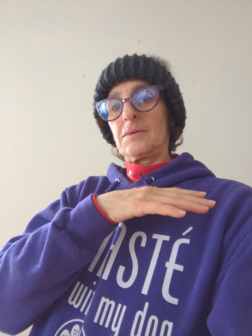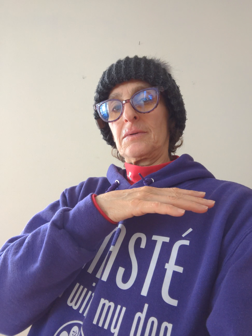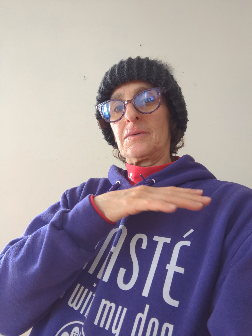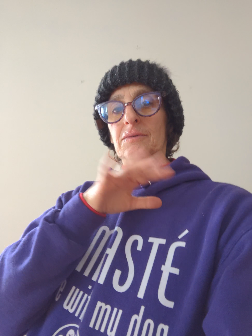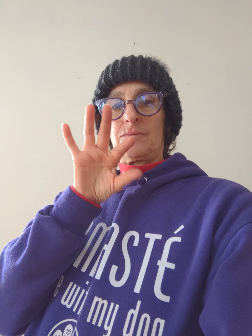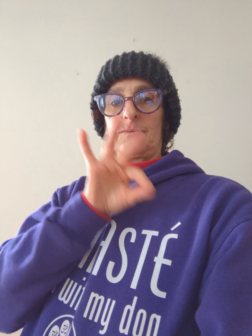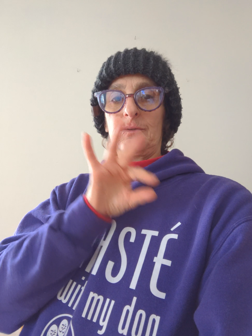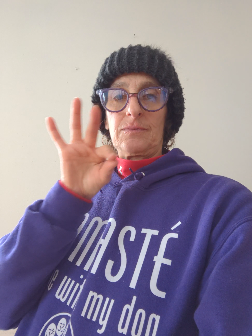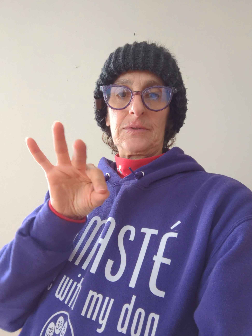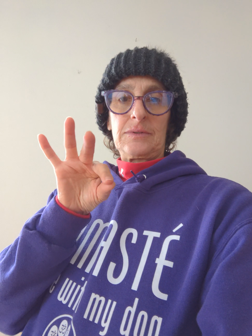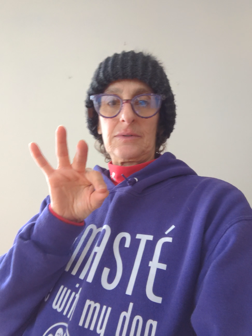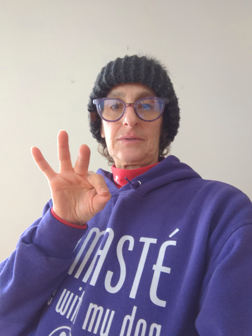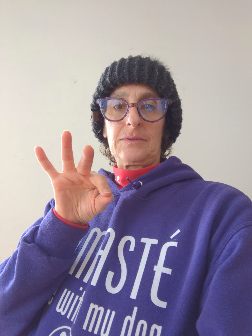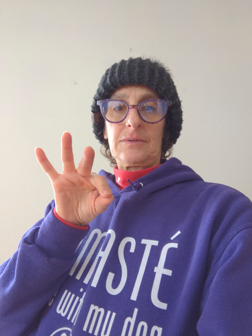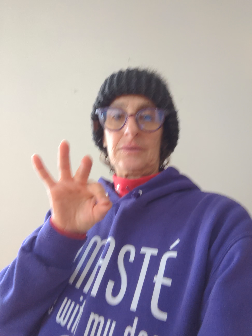french fries